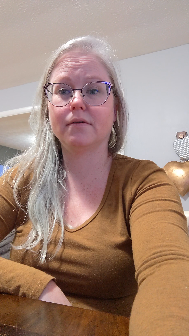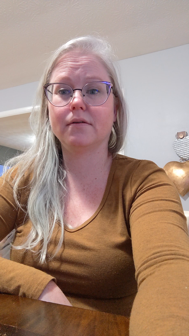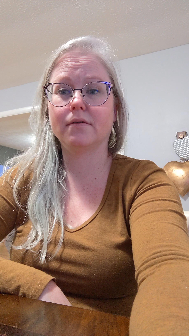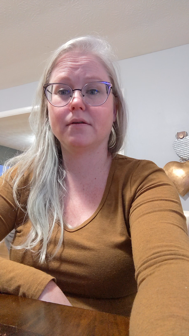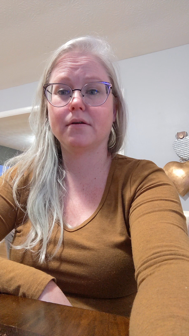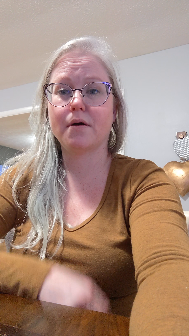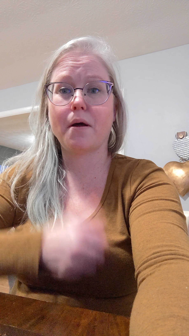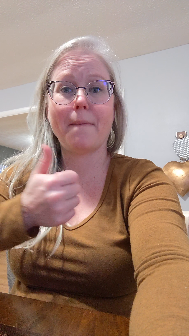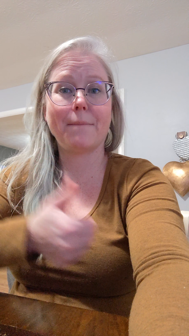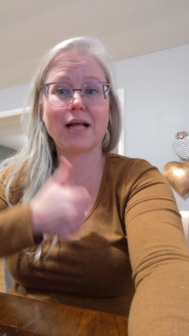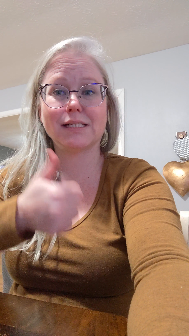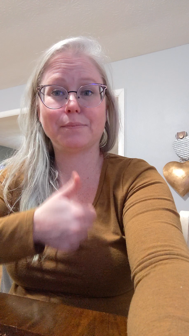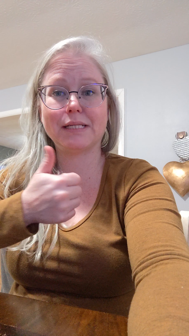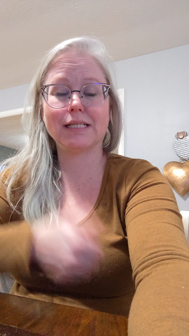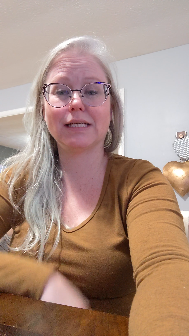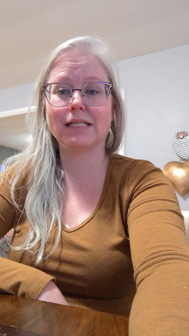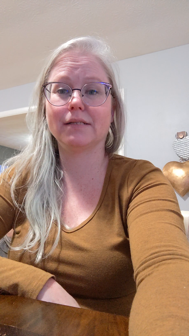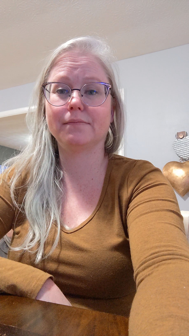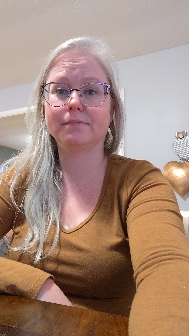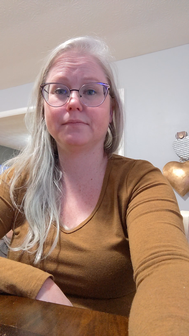basement